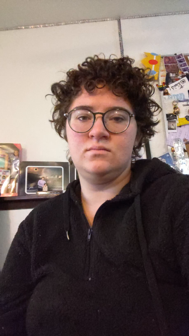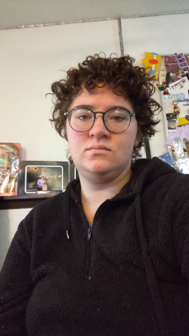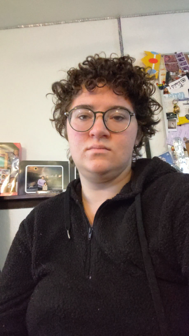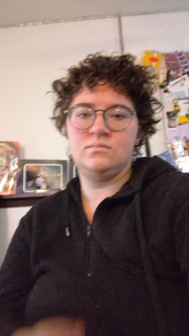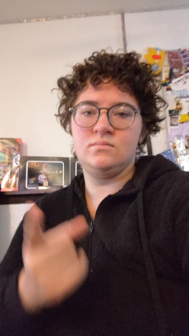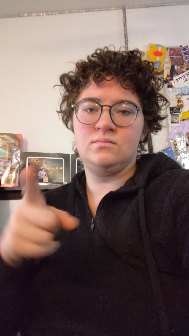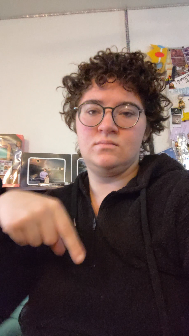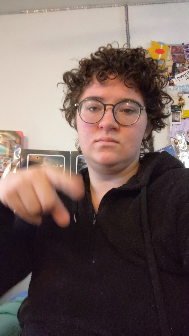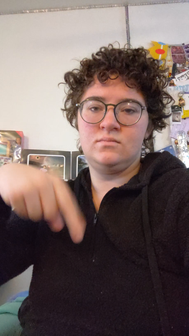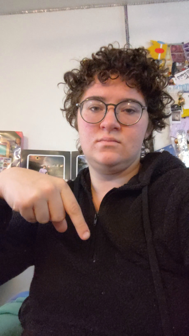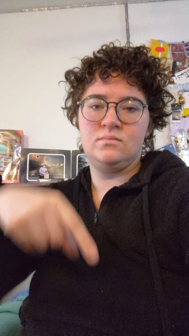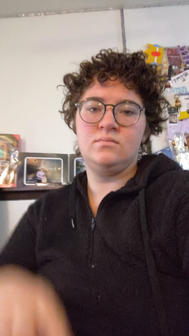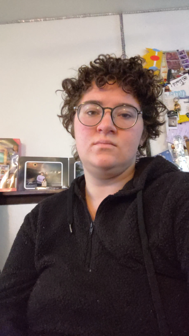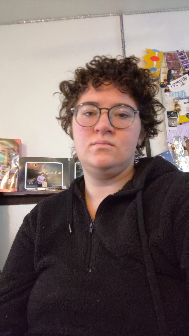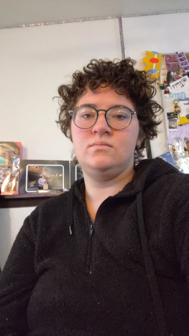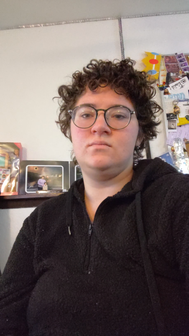flip-flop